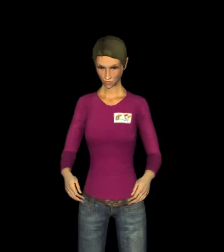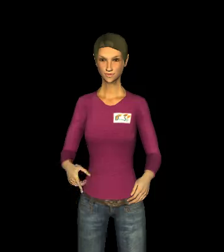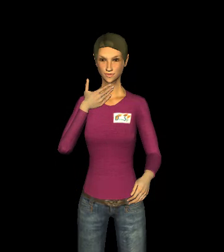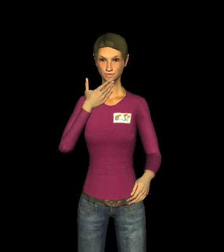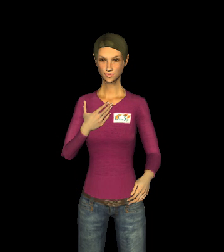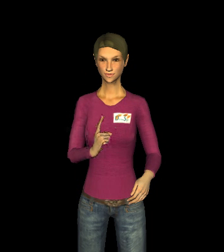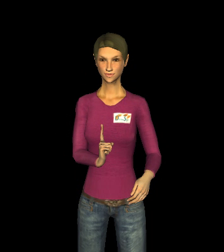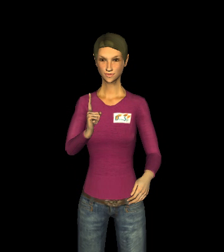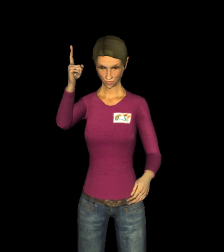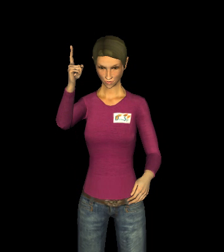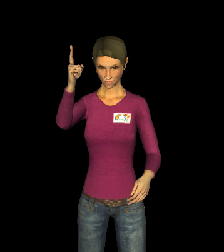الحمدلله